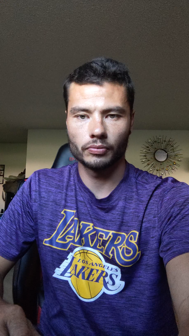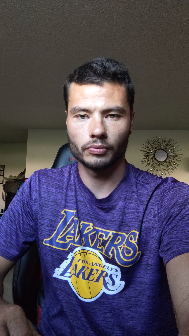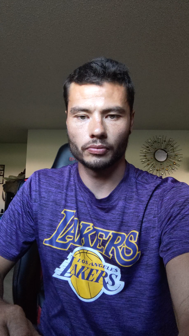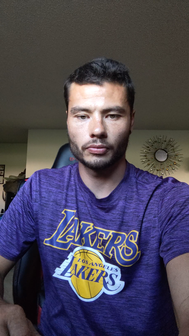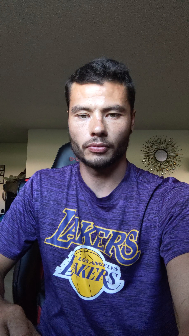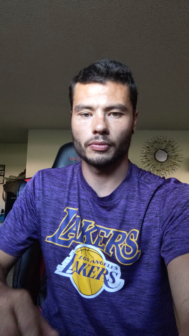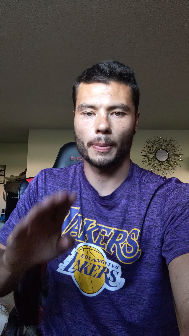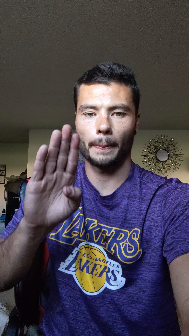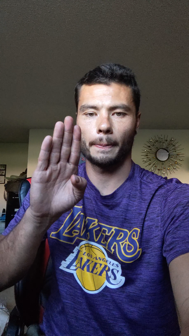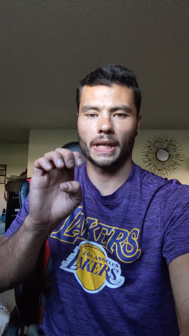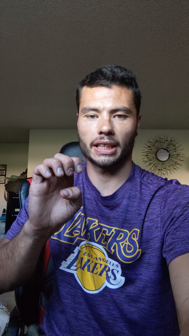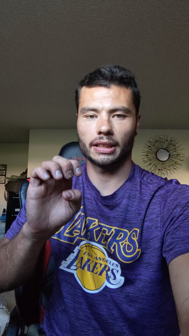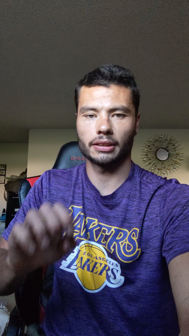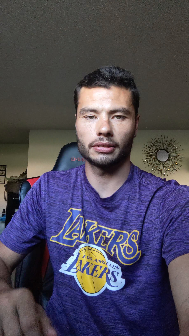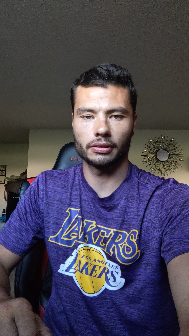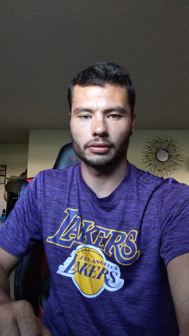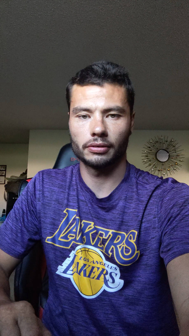be